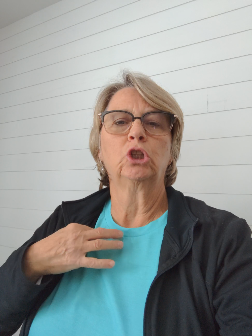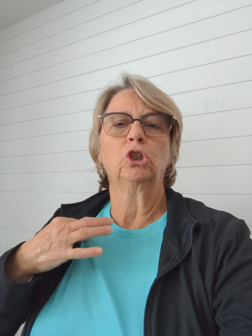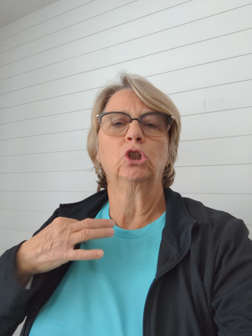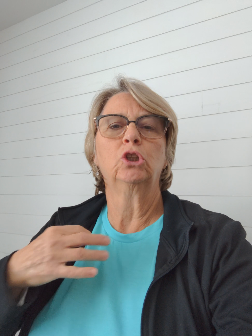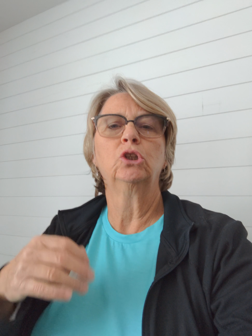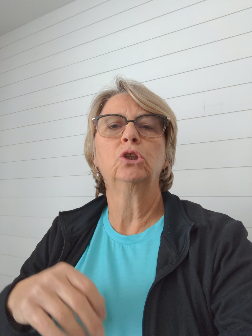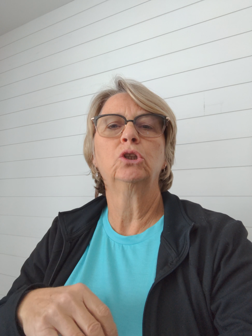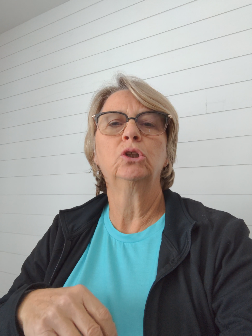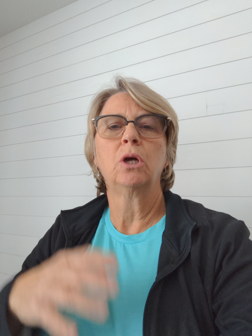shirt